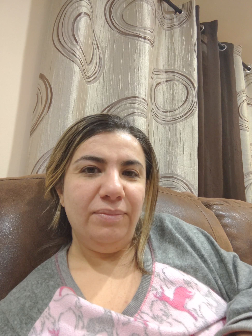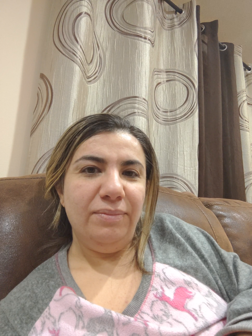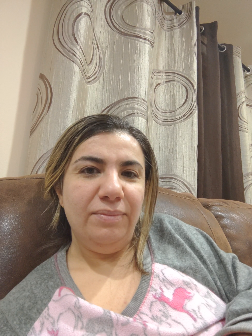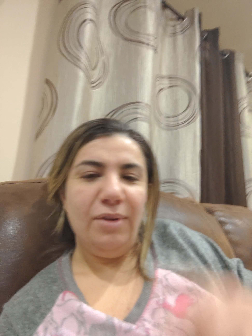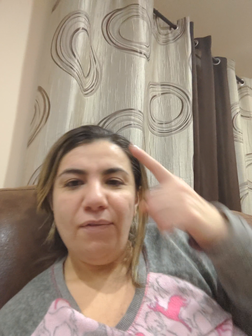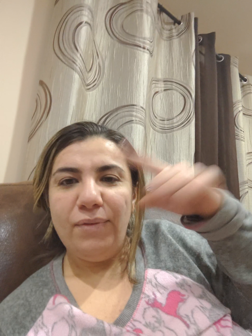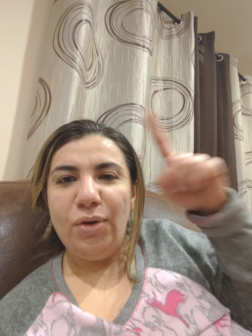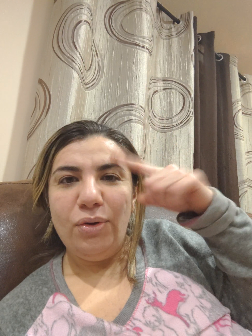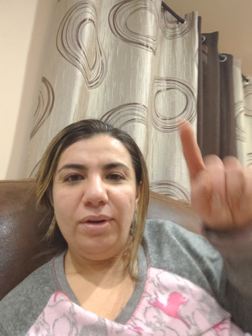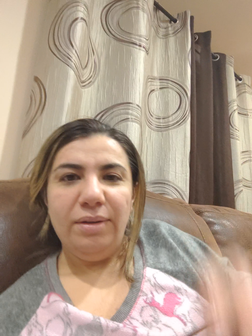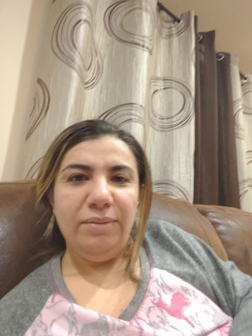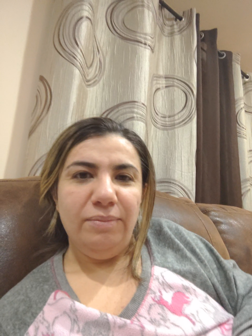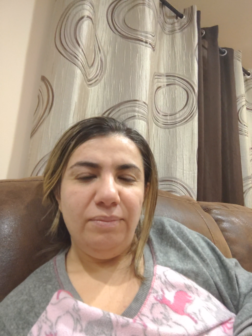for